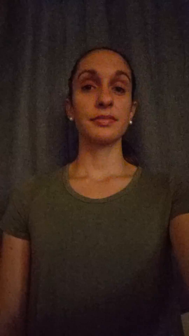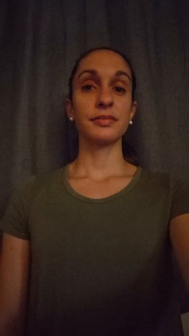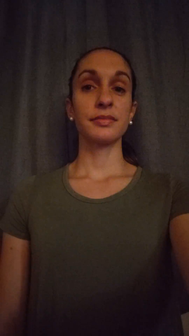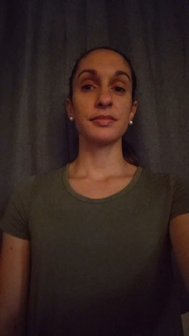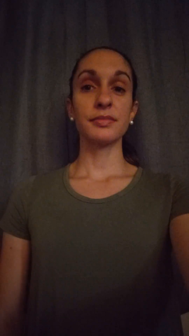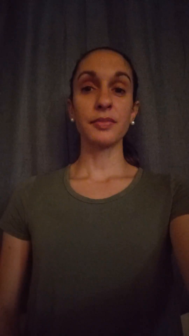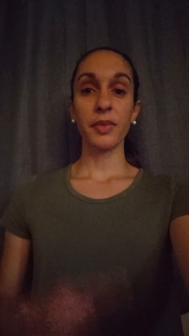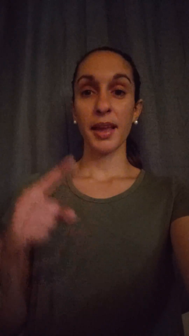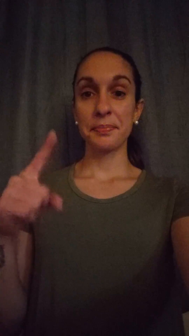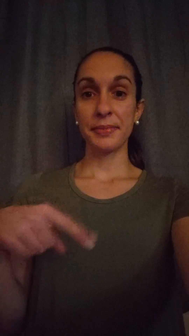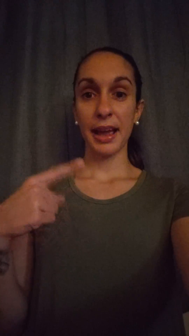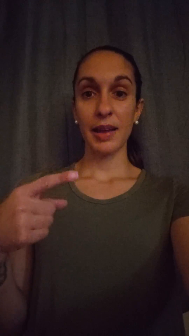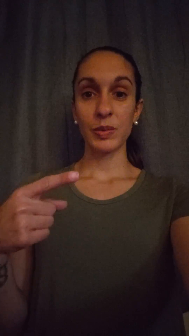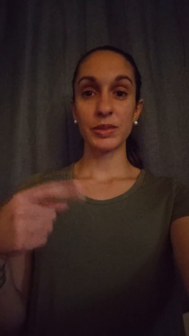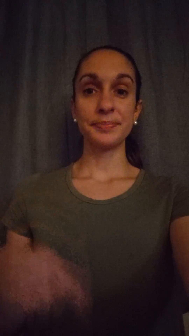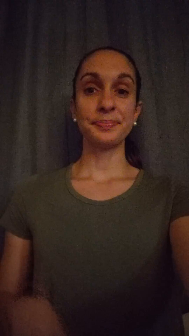about